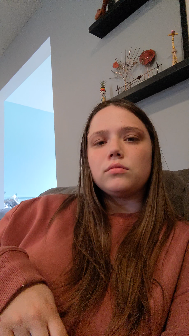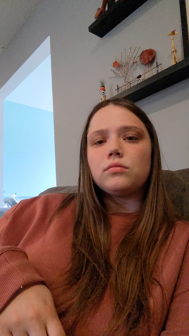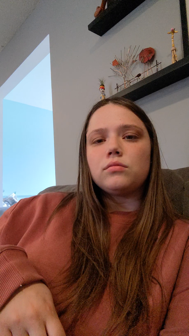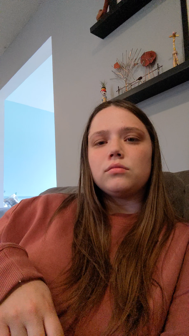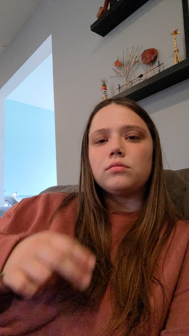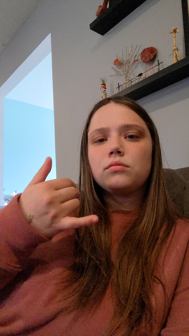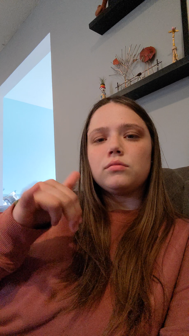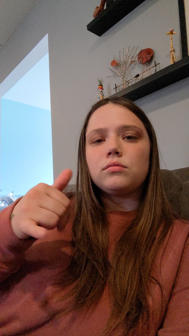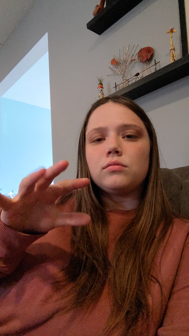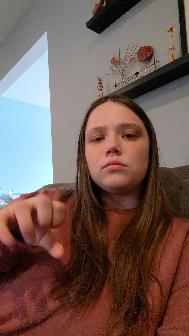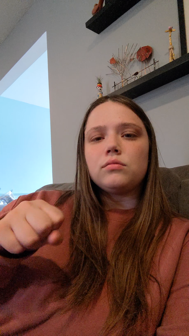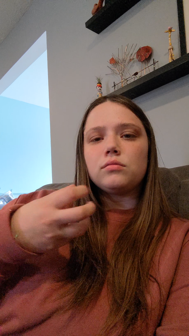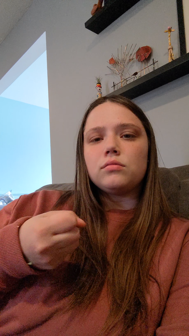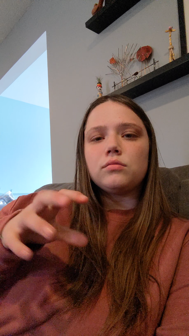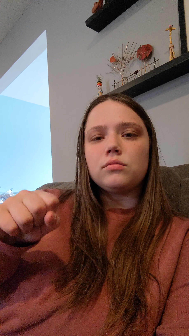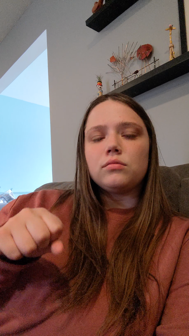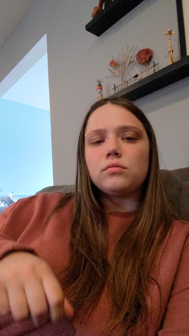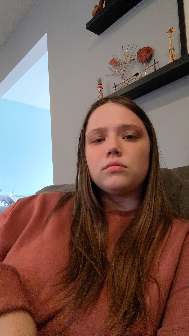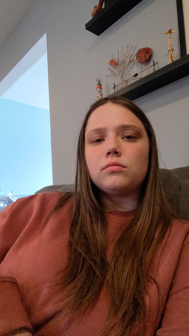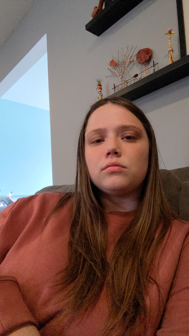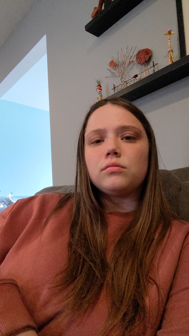play dough